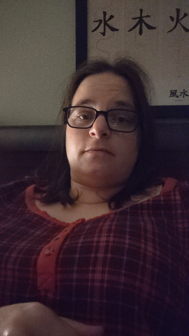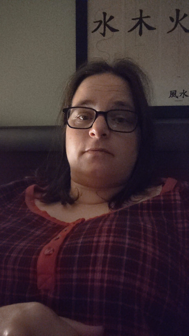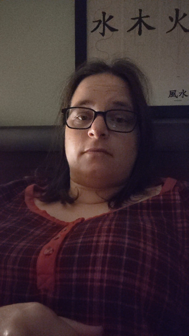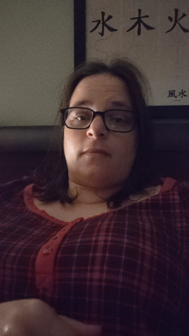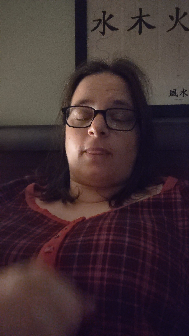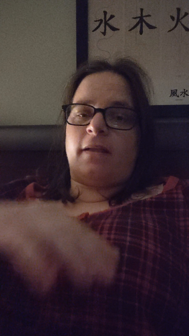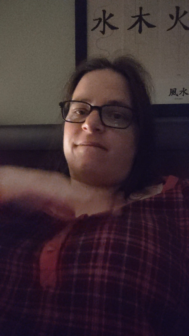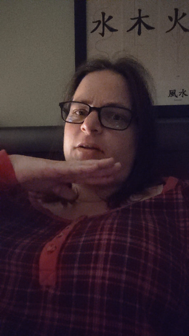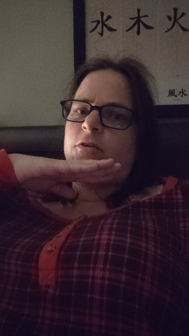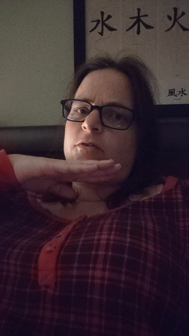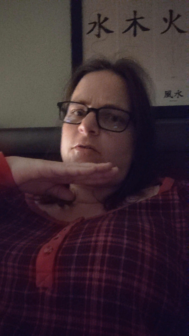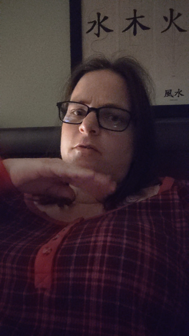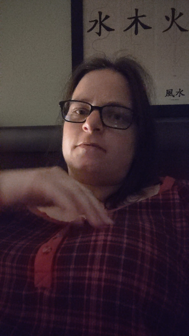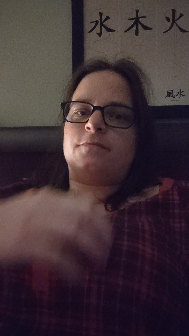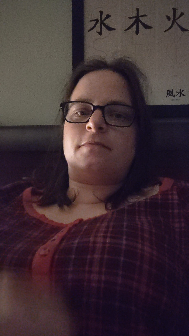full